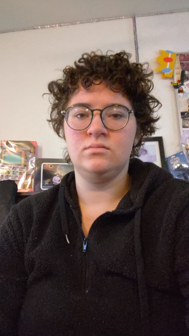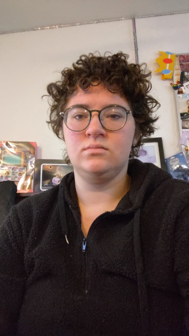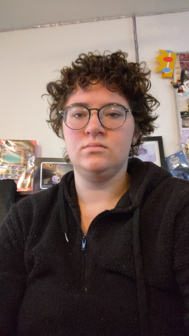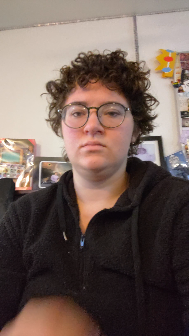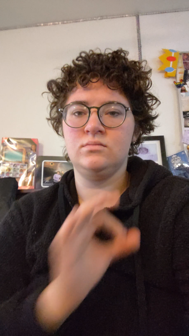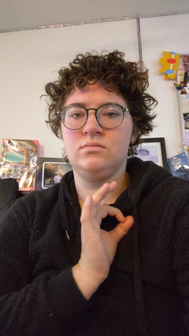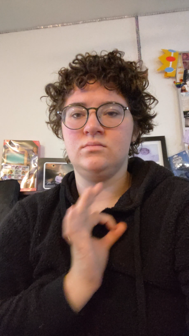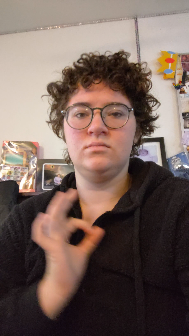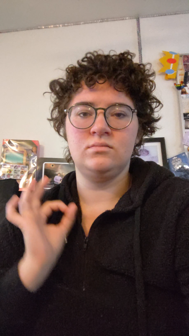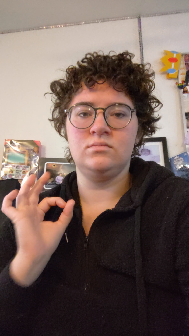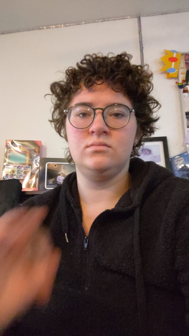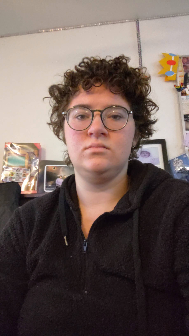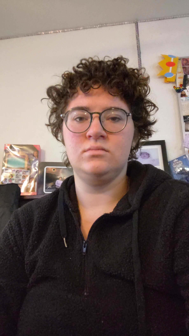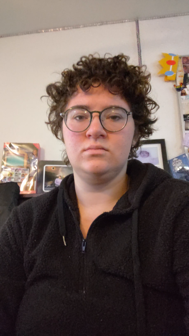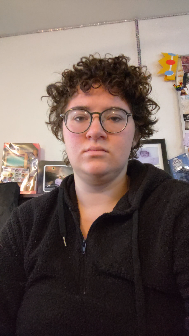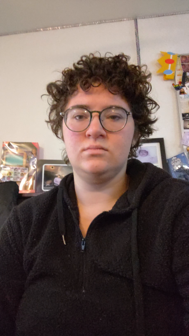beads